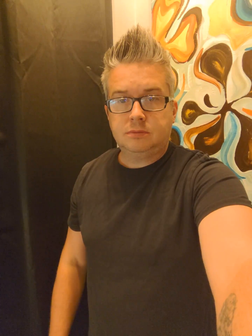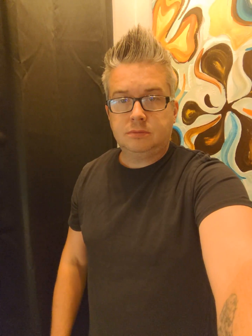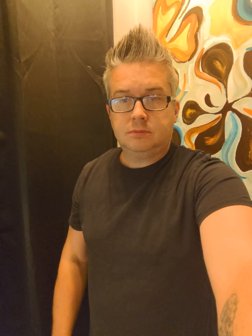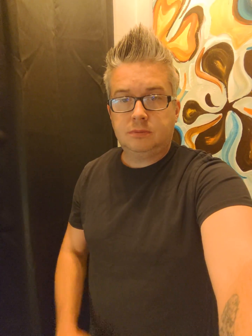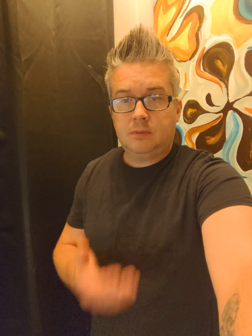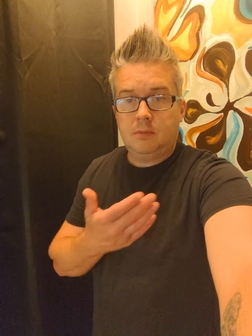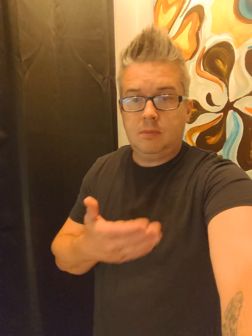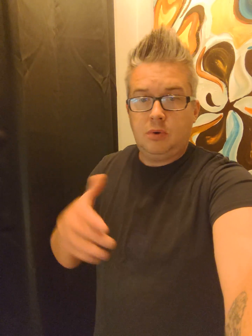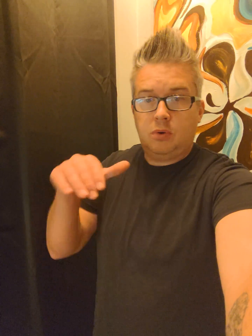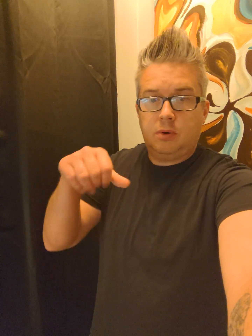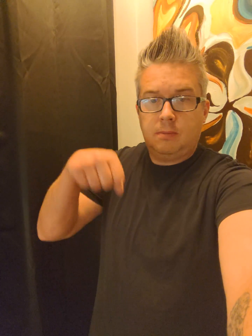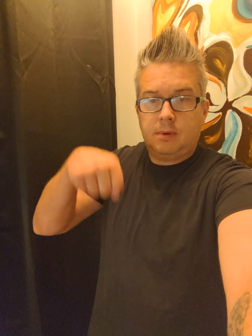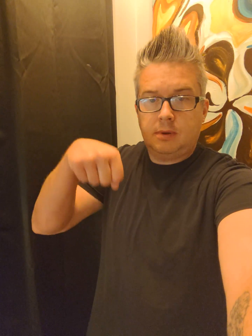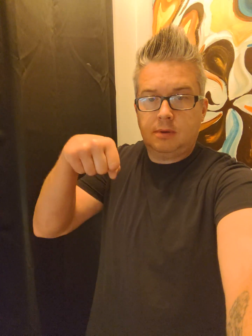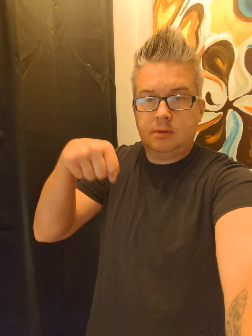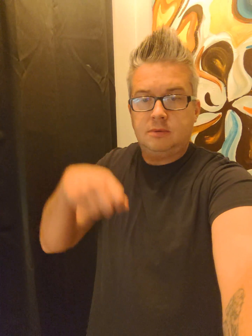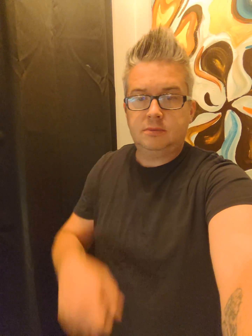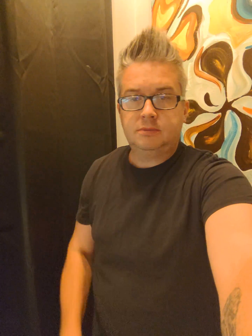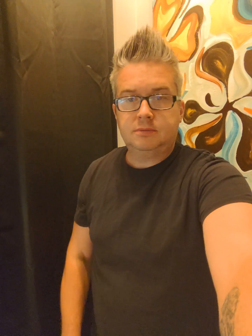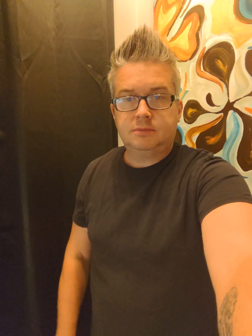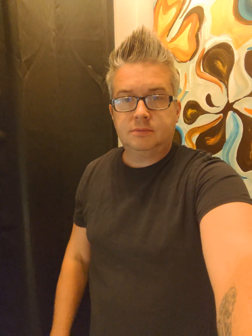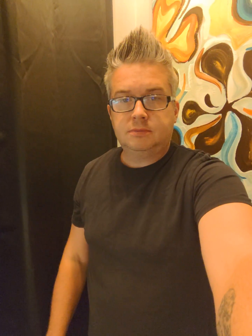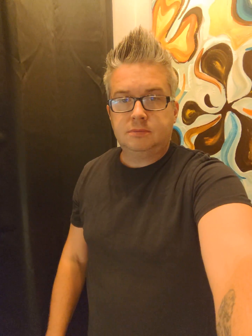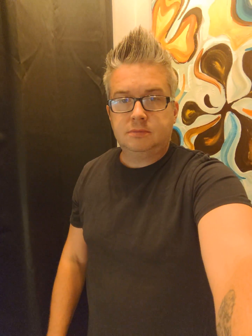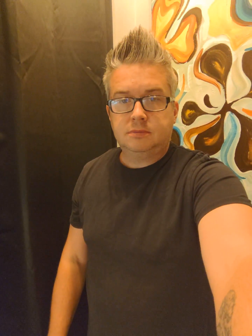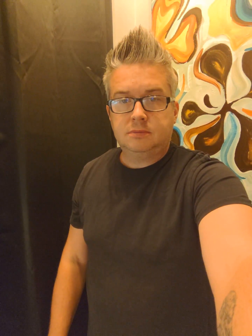basket